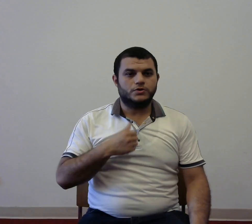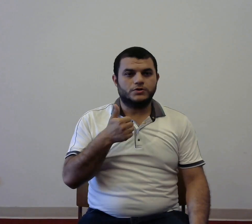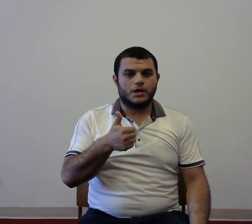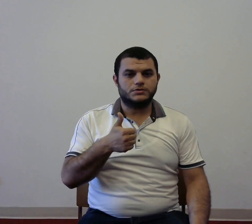yaxşı